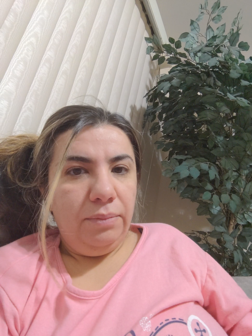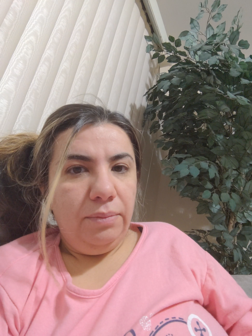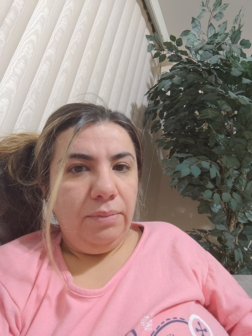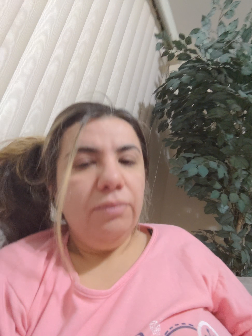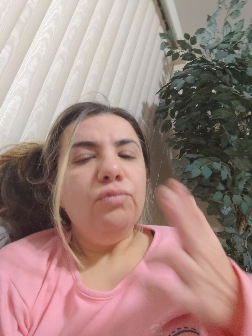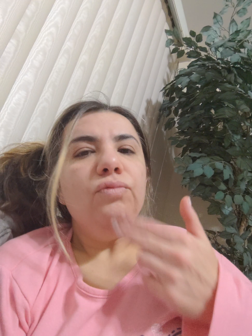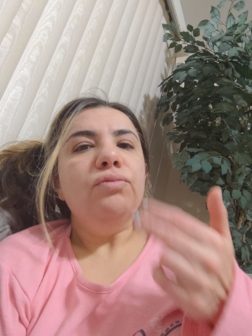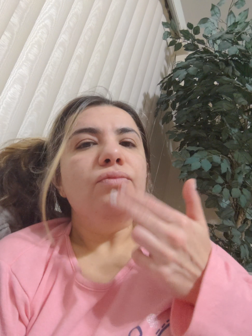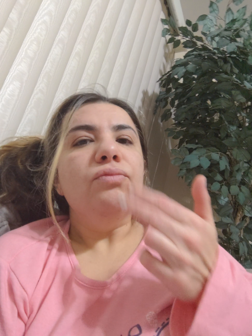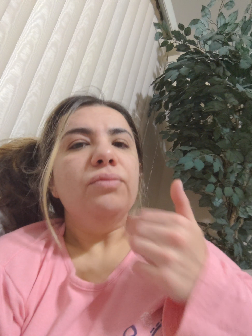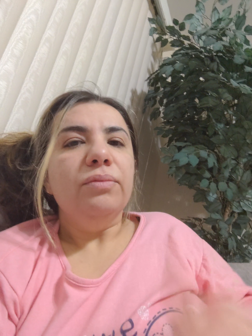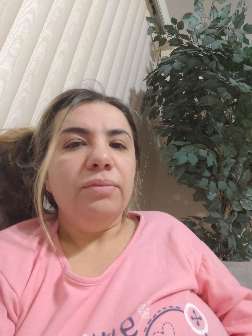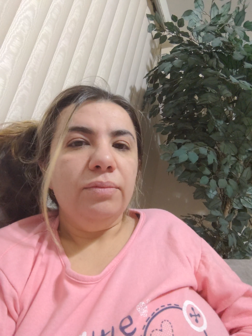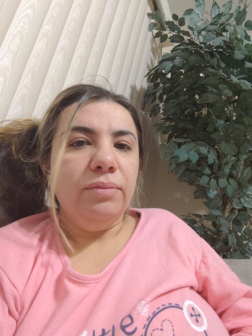cute